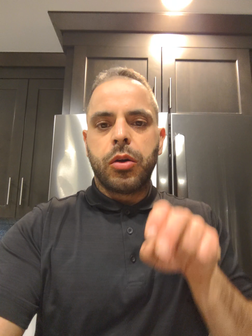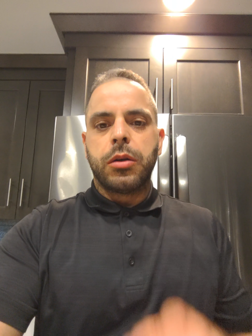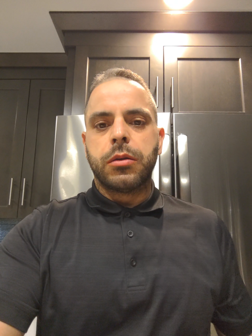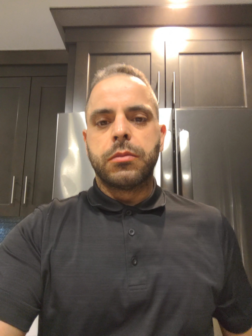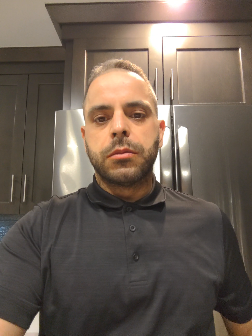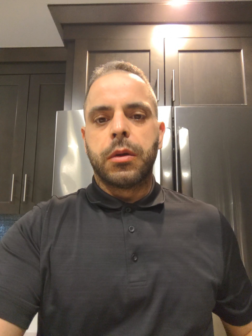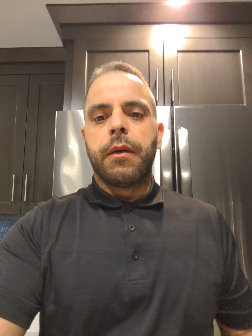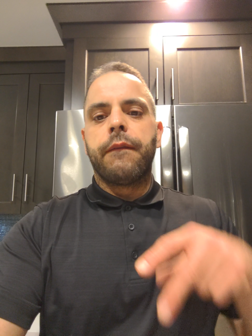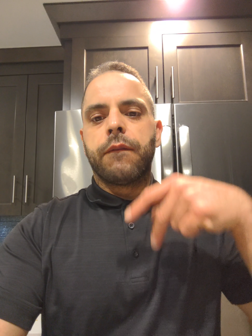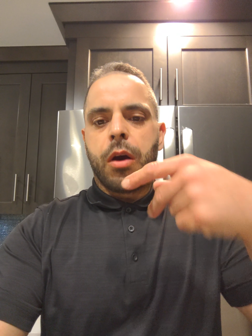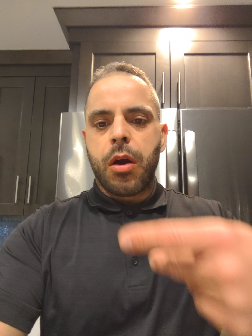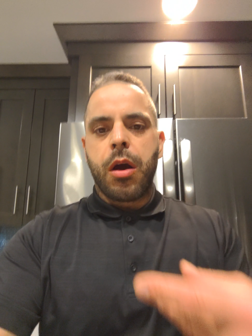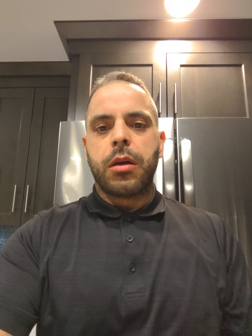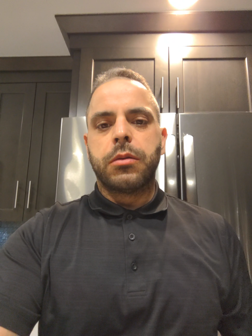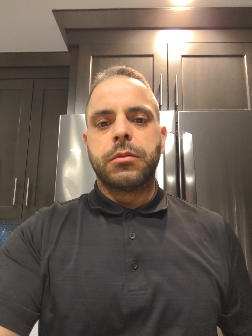fall